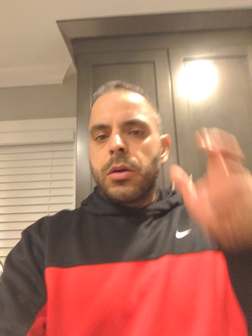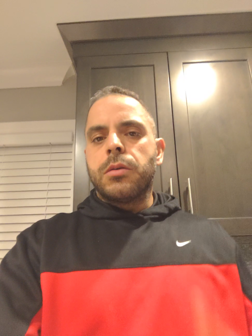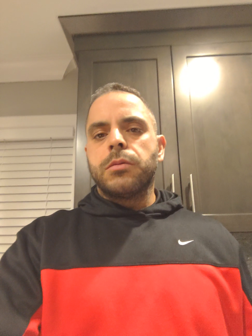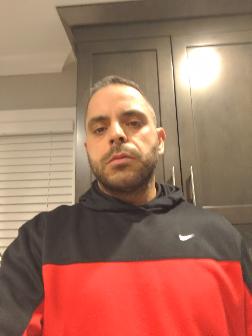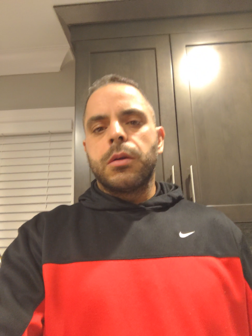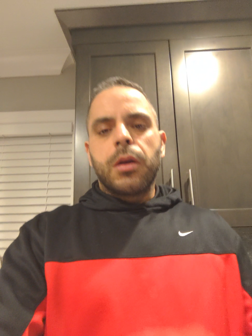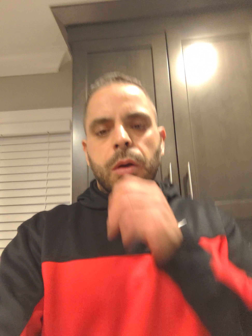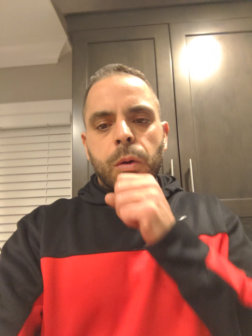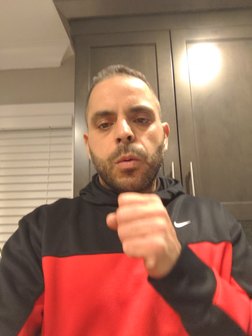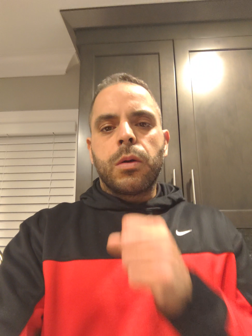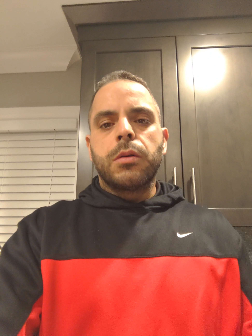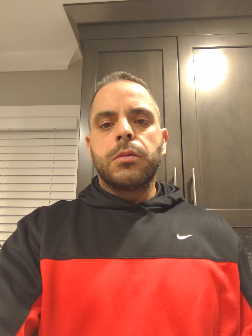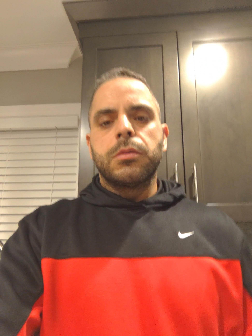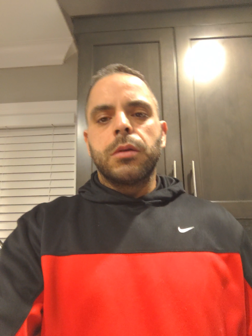old